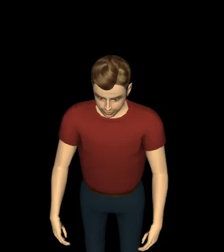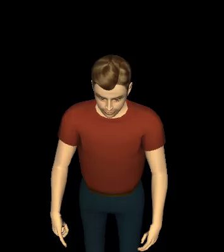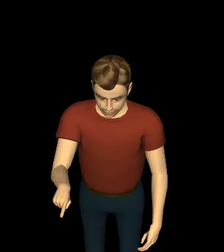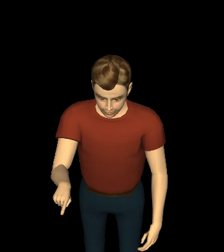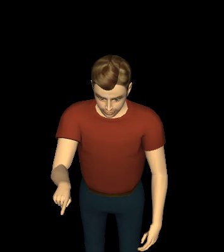أنت